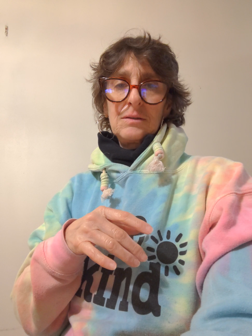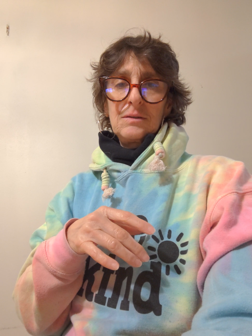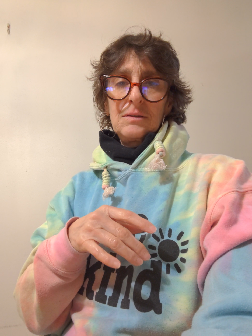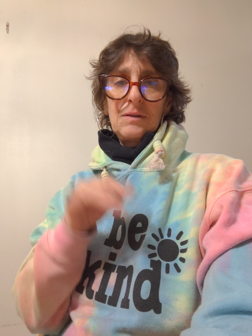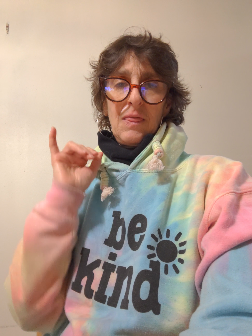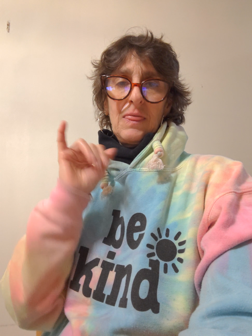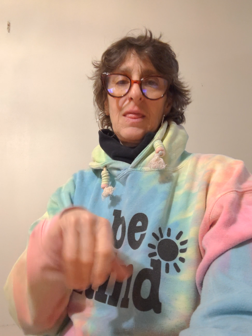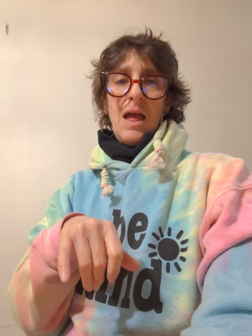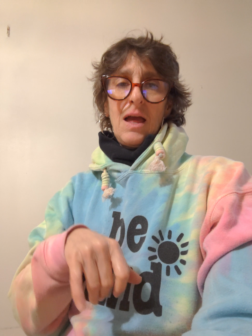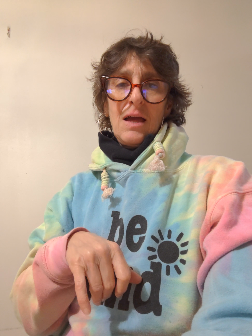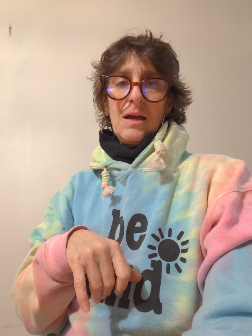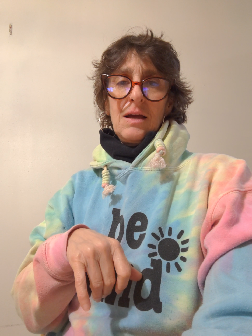that